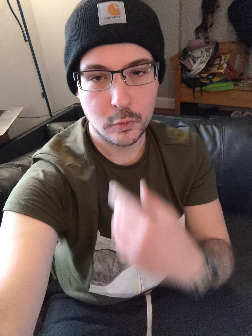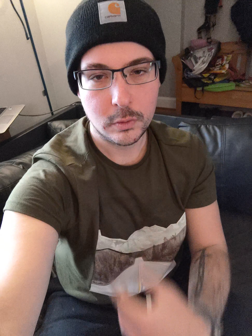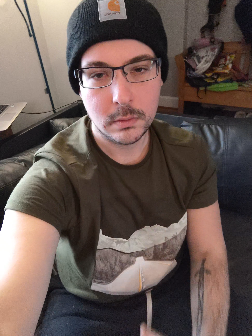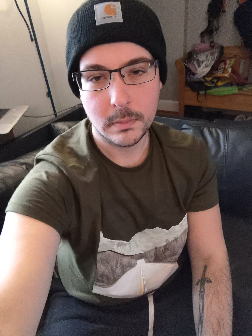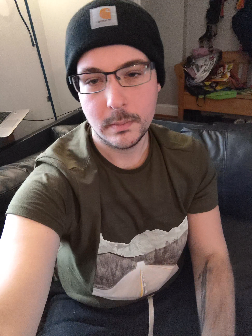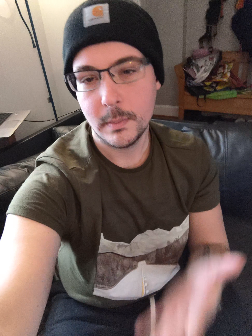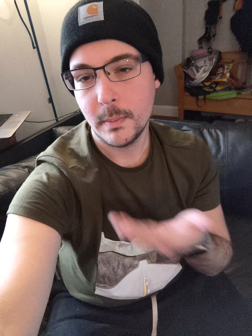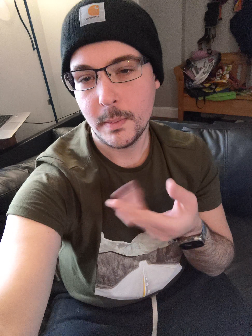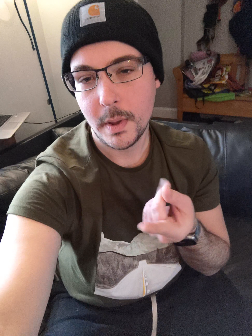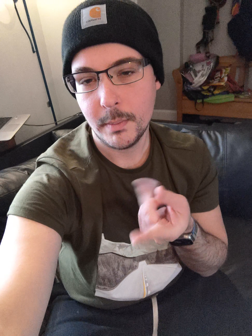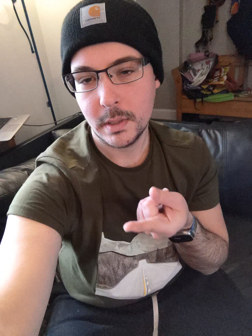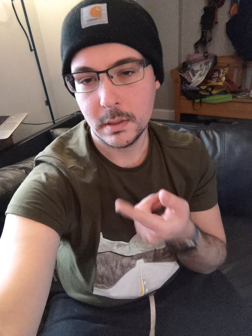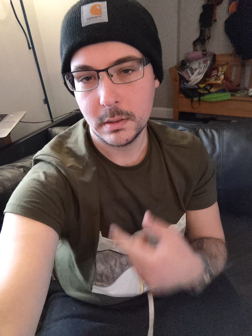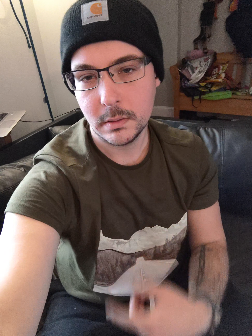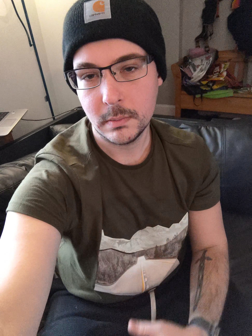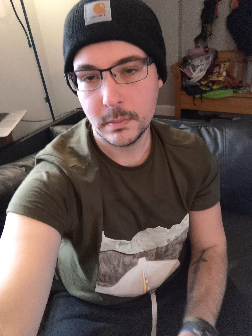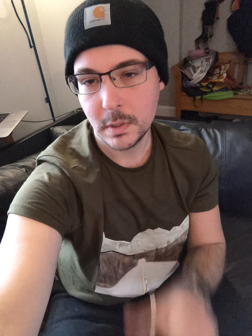puppy